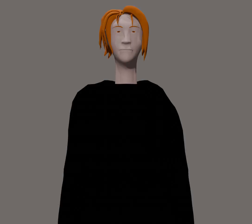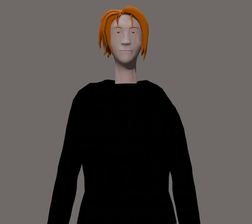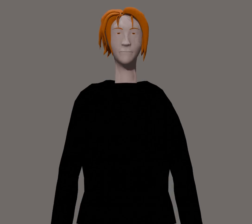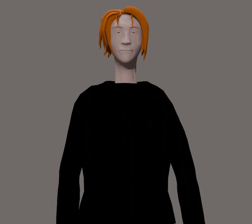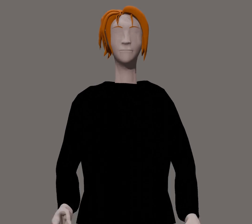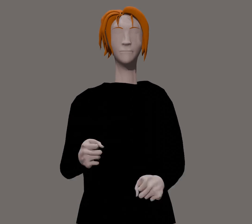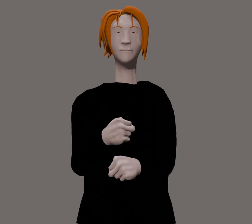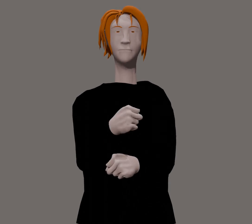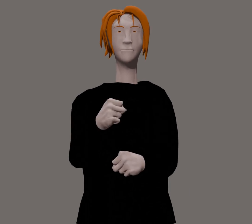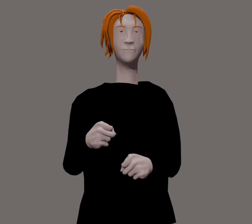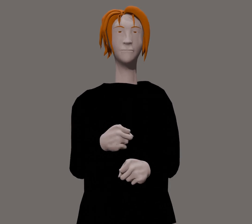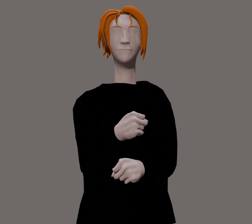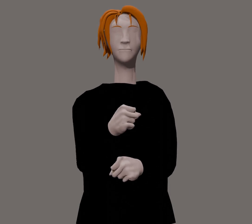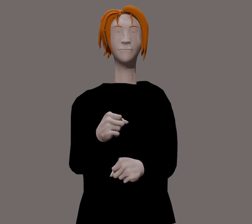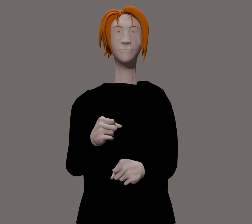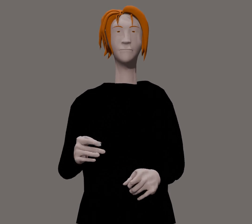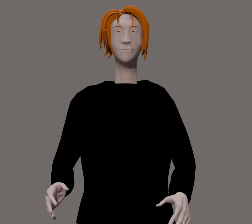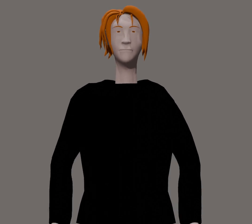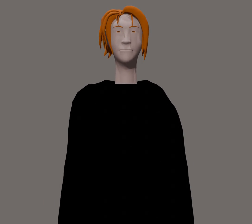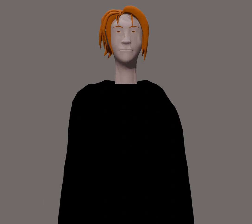Coffee